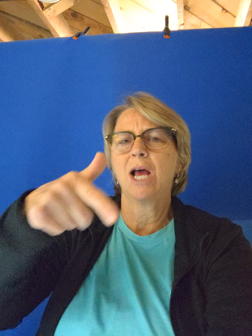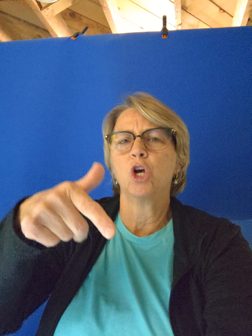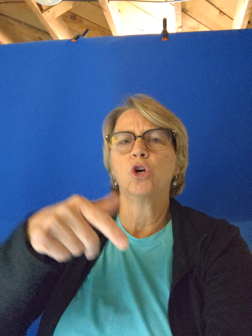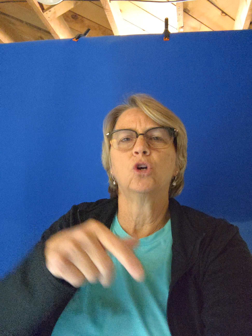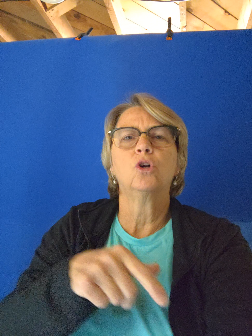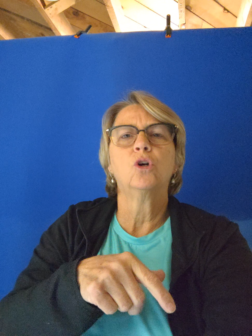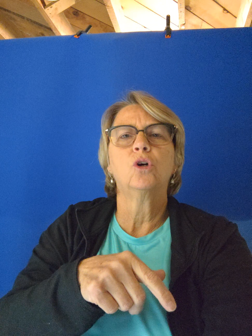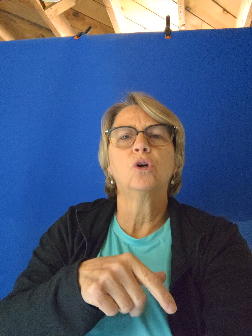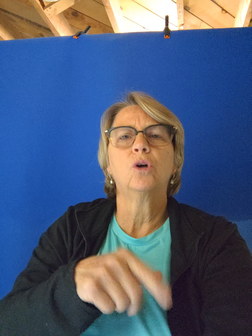later